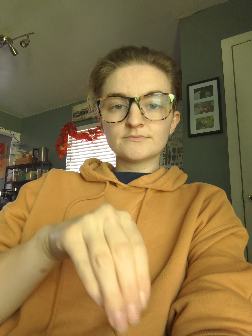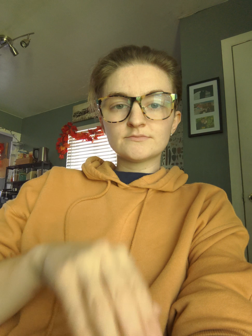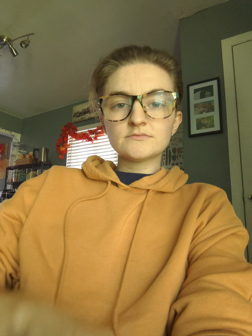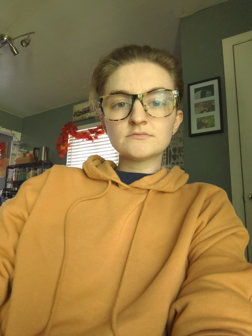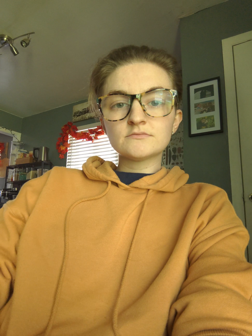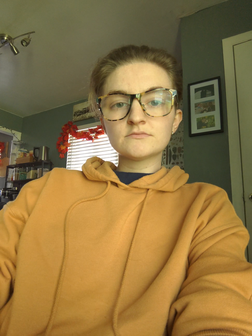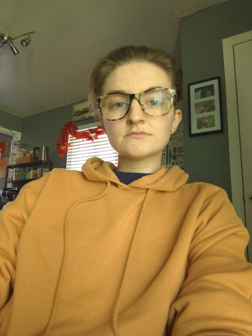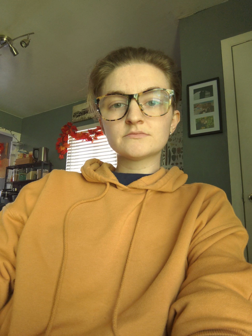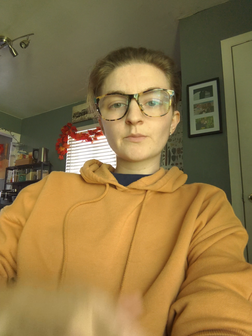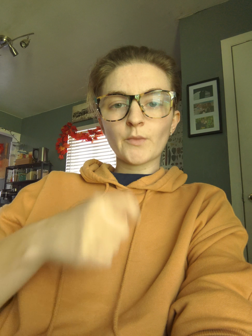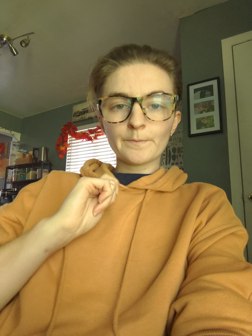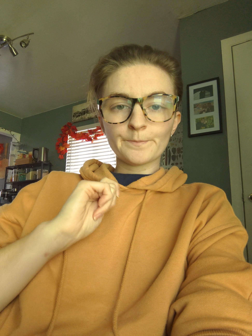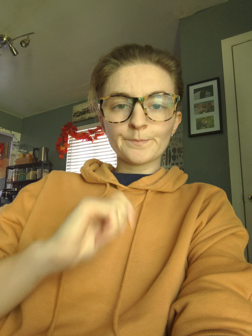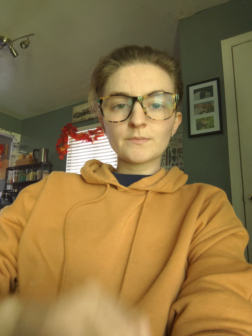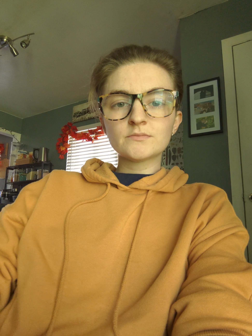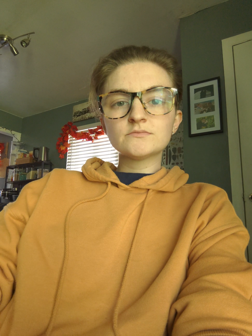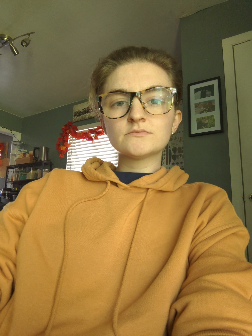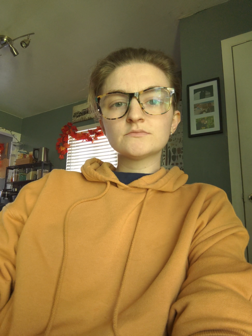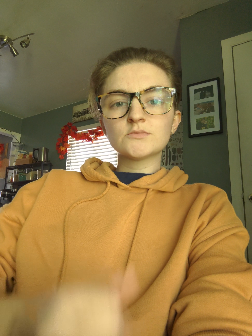rip